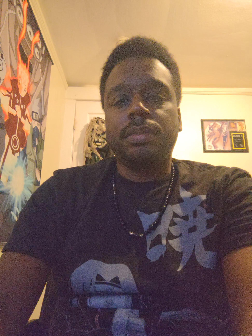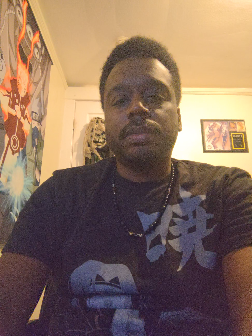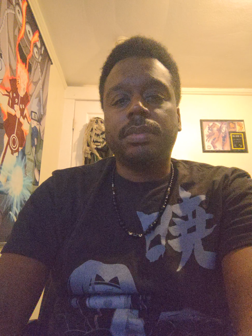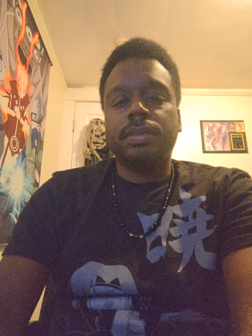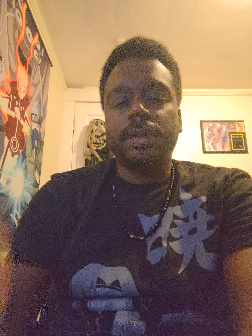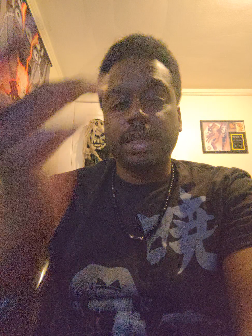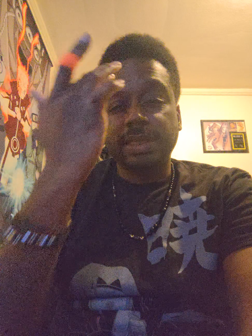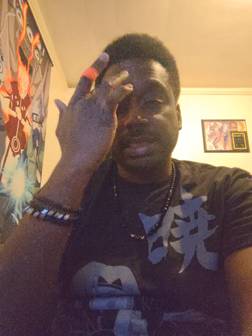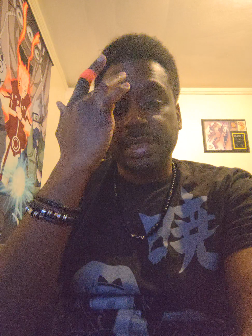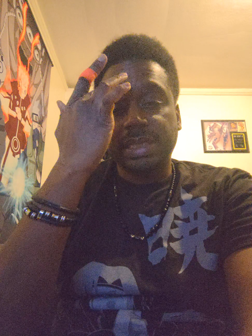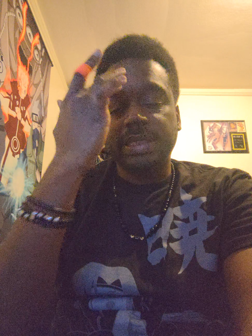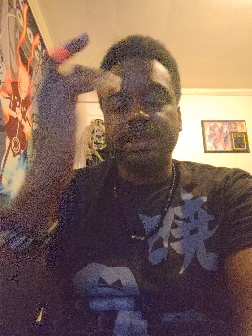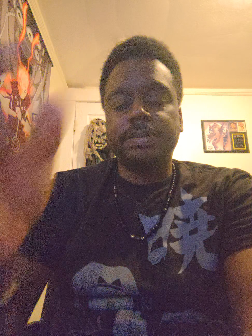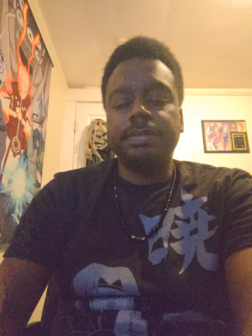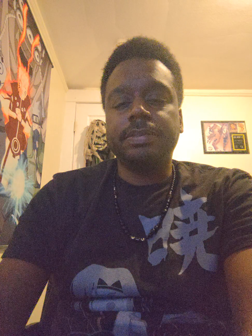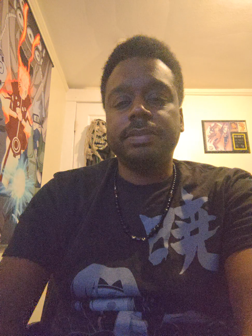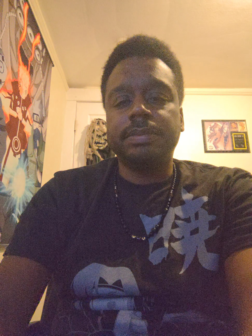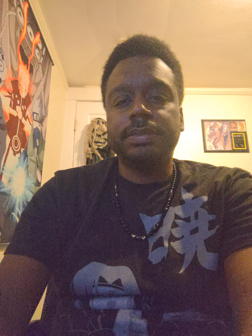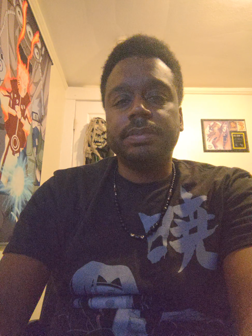sick